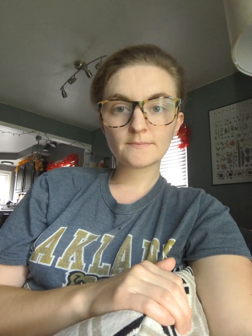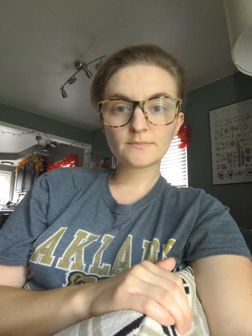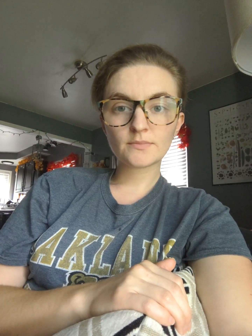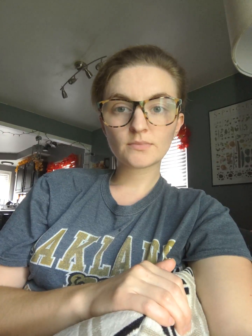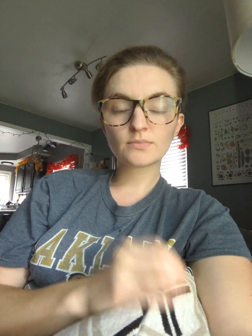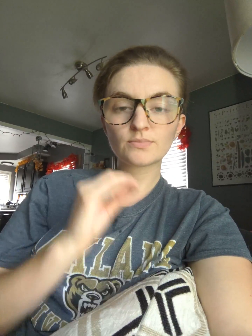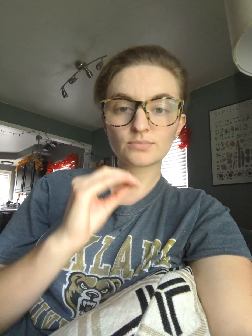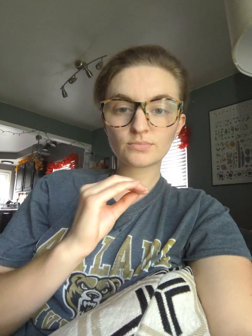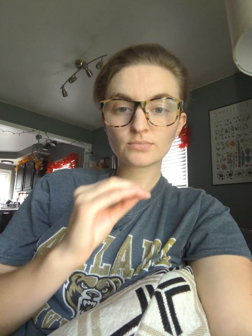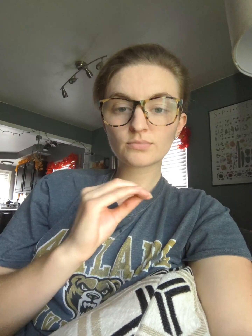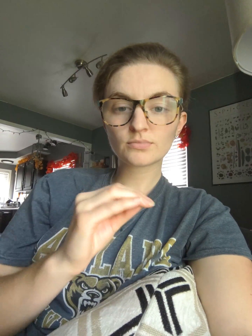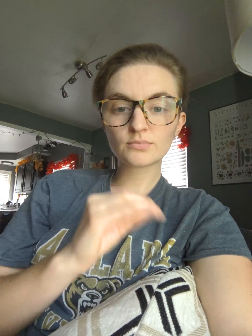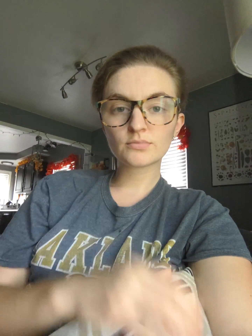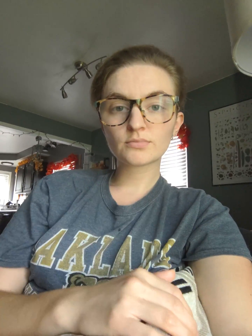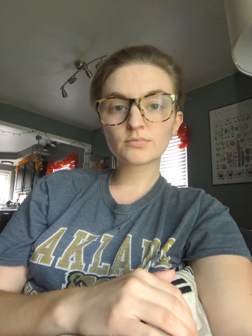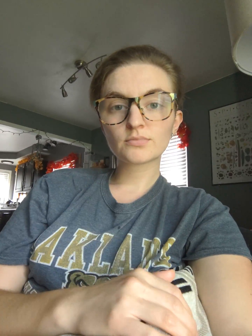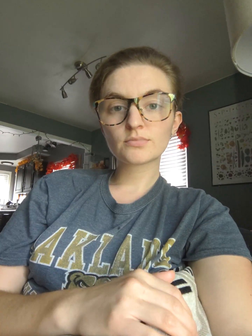fix